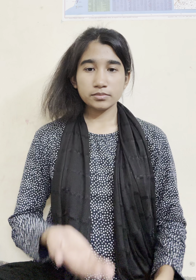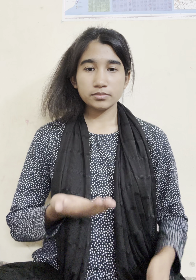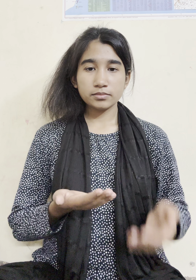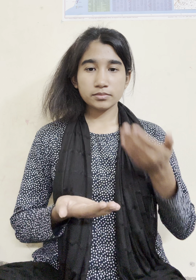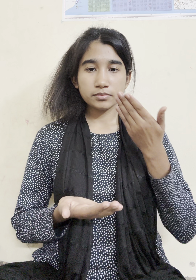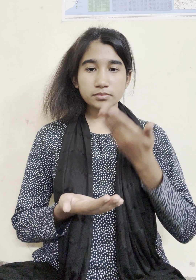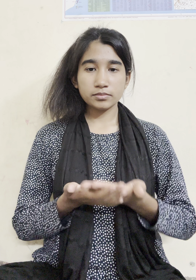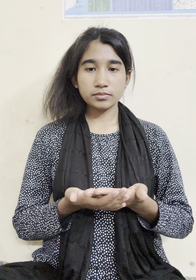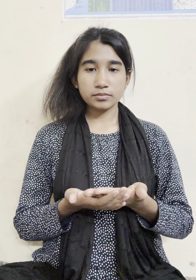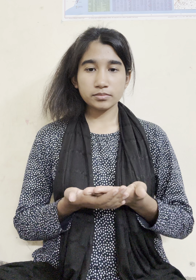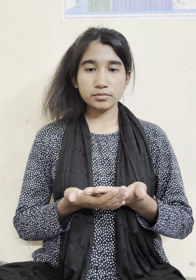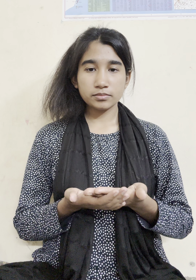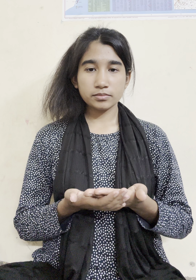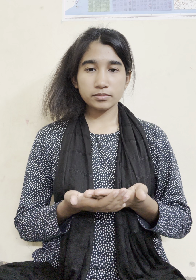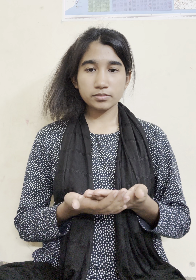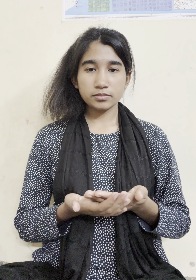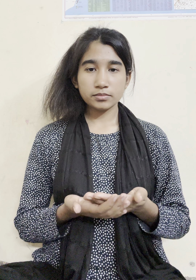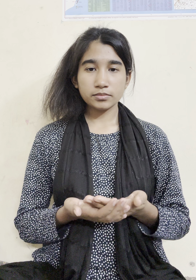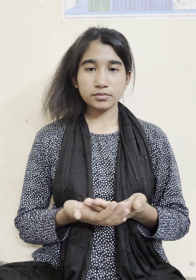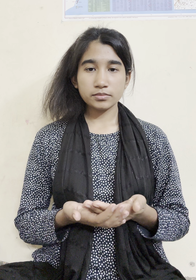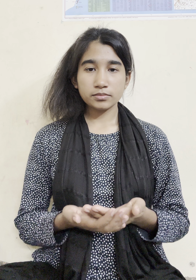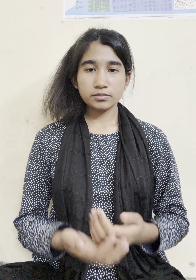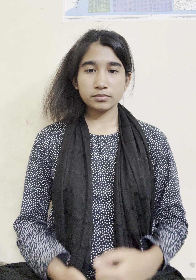বিশ্বাস